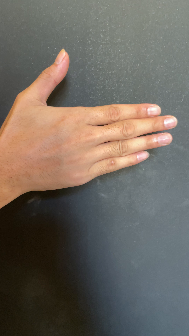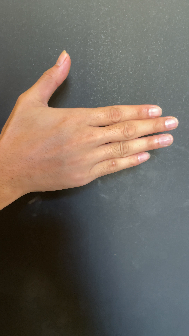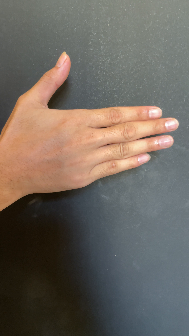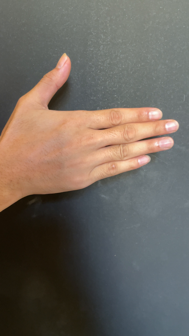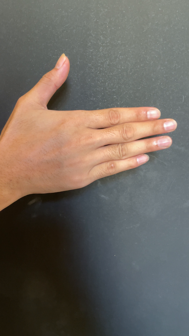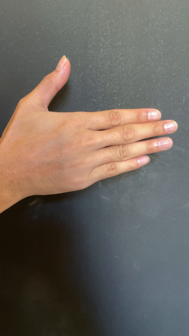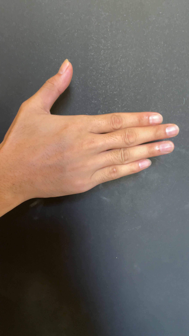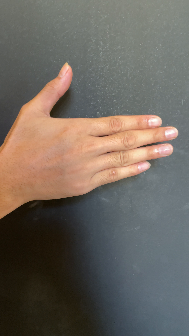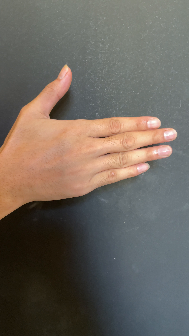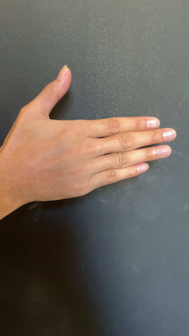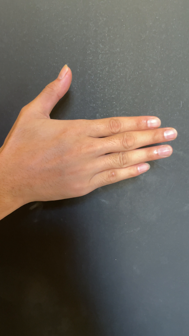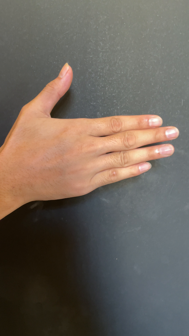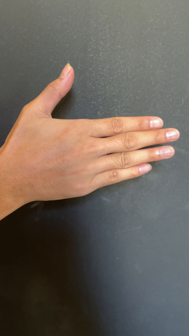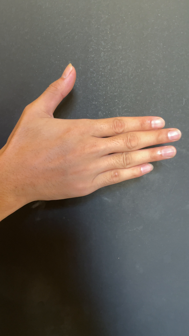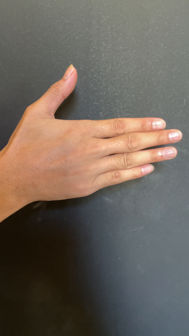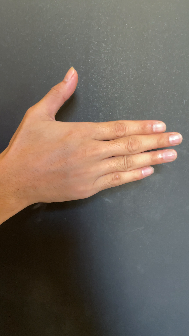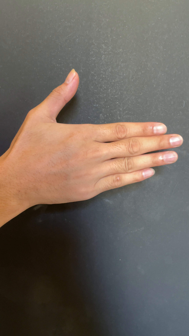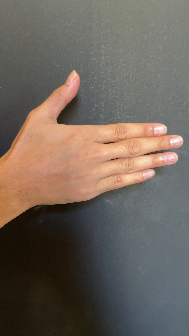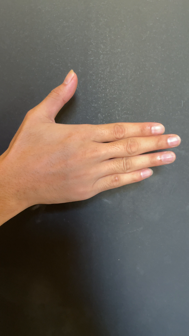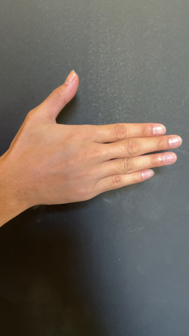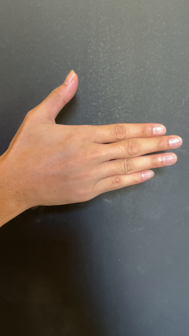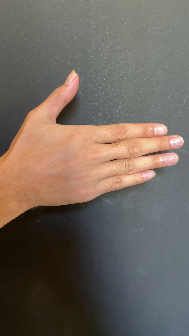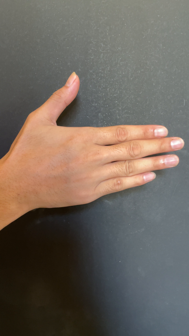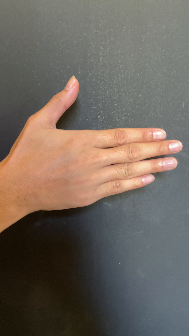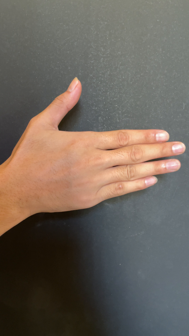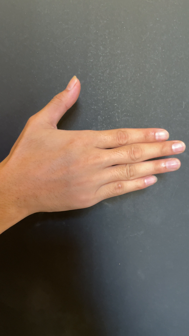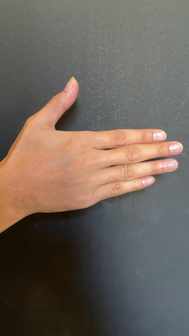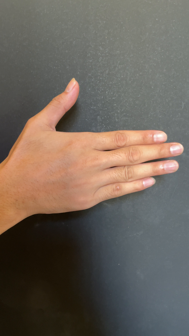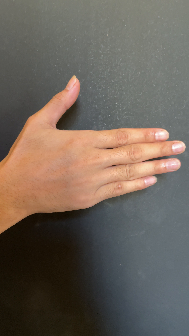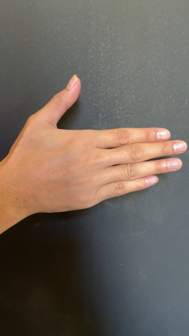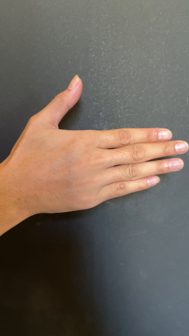ल